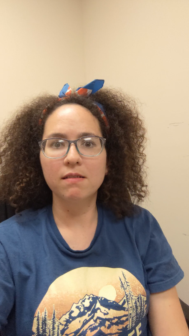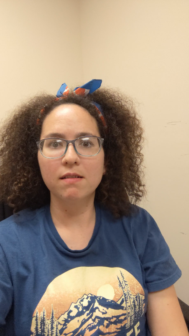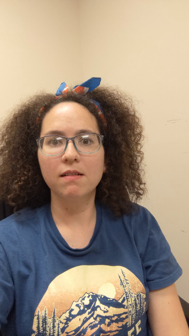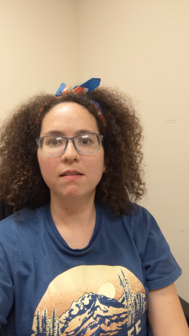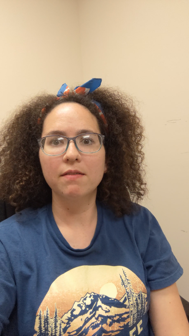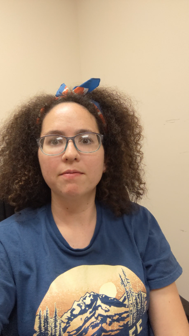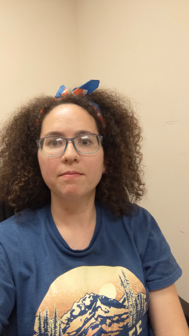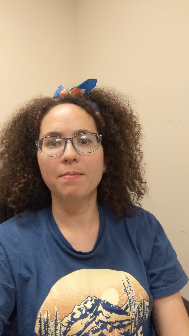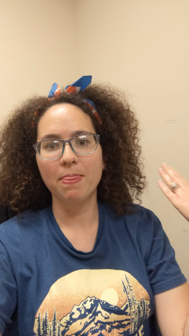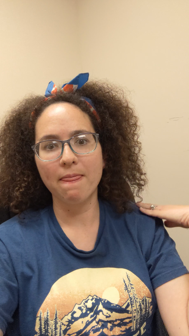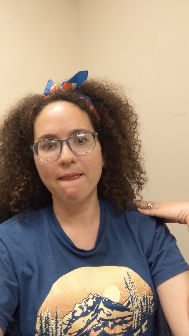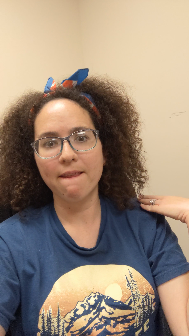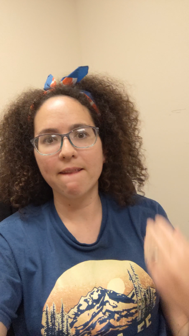shoulder